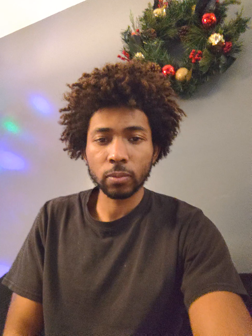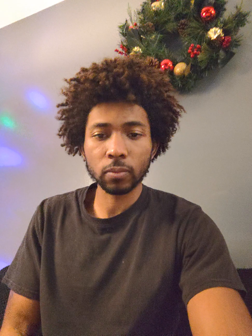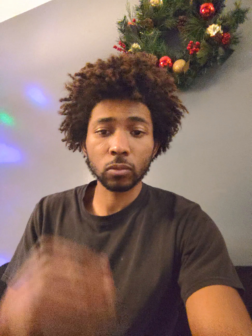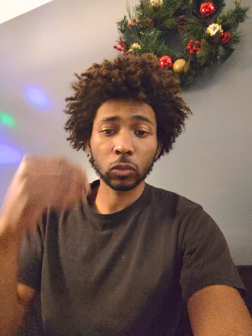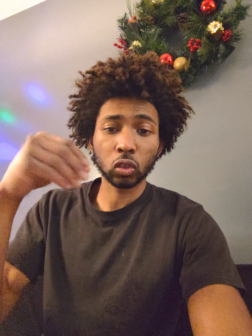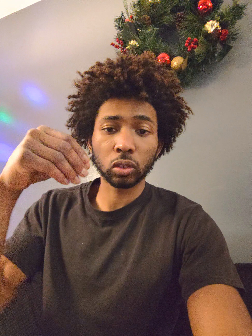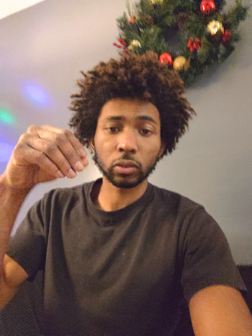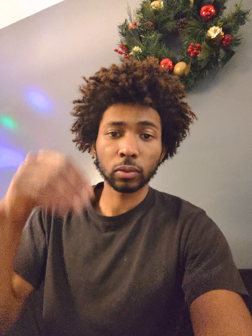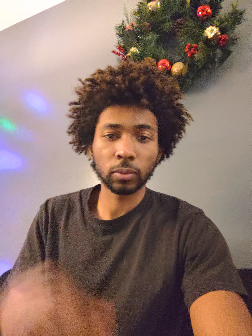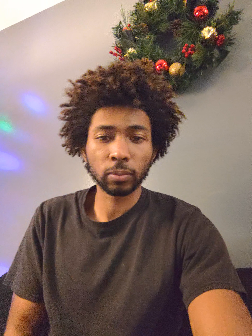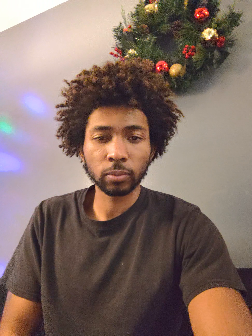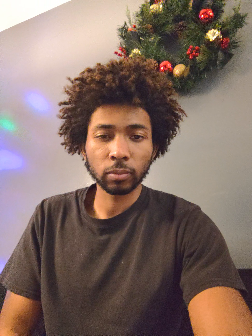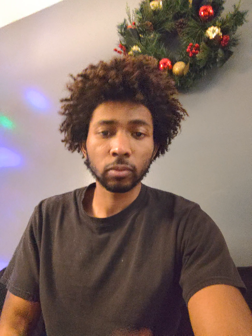store